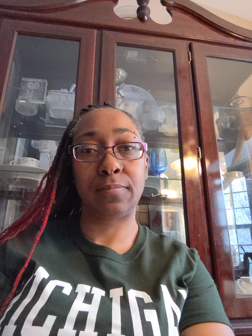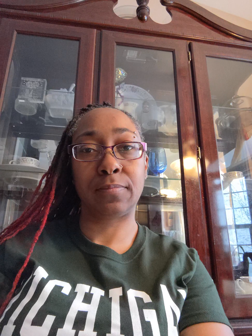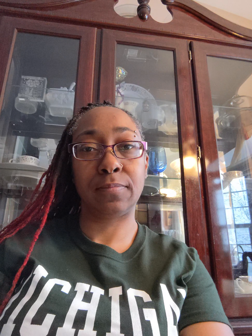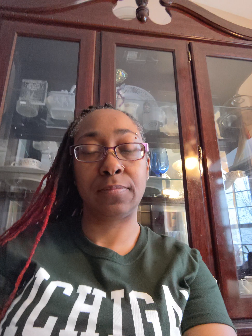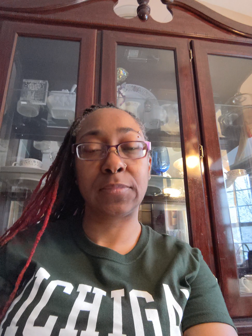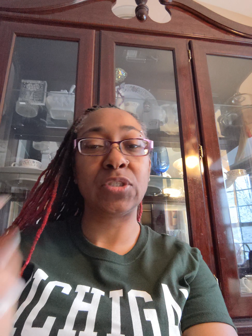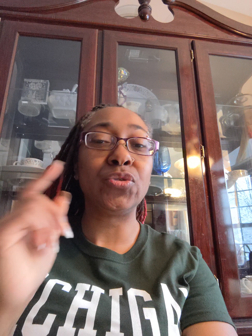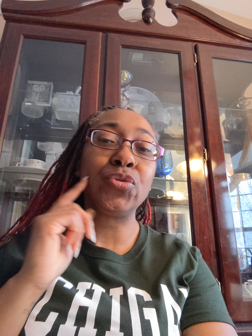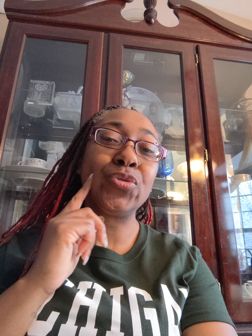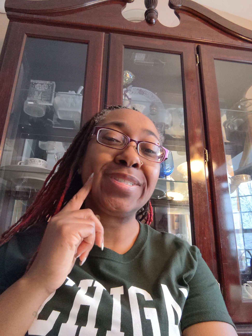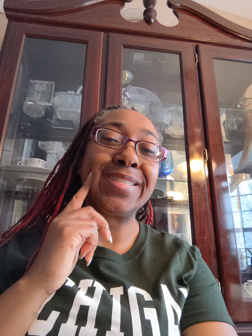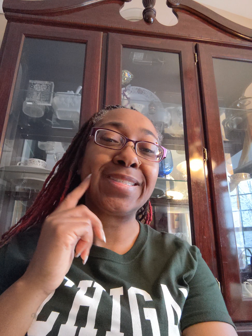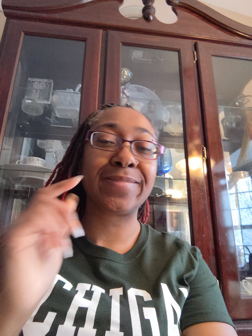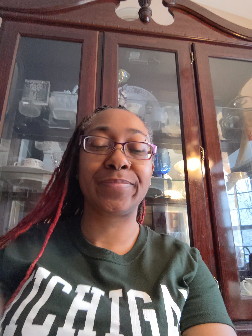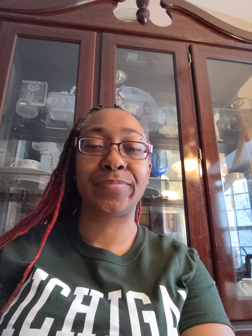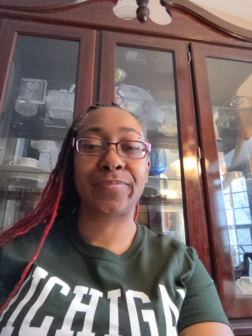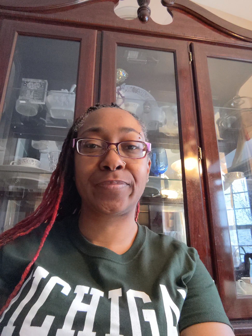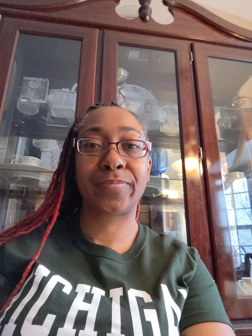cheek